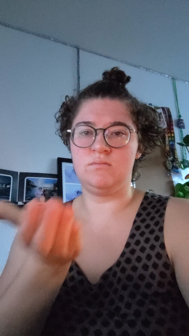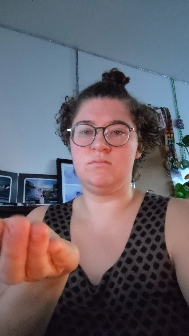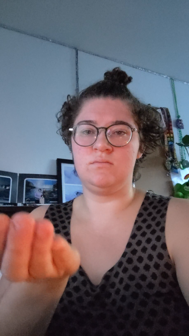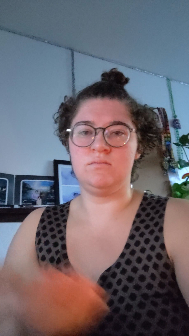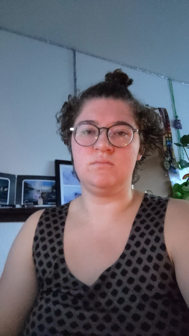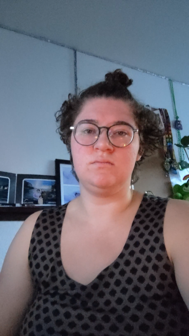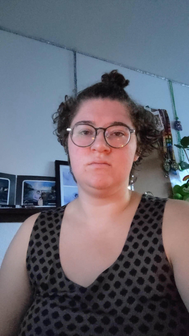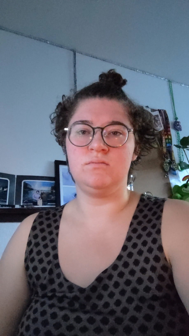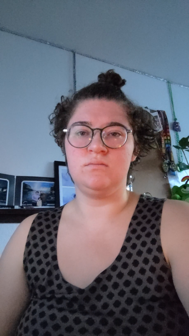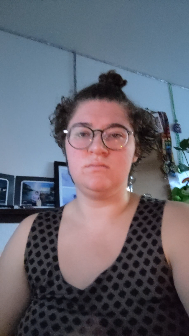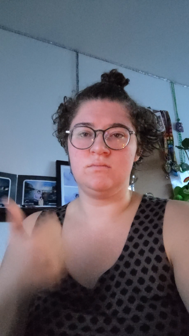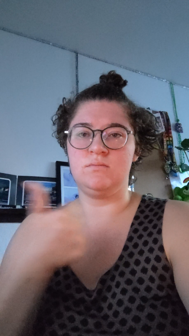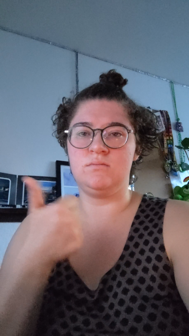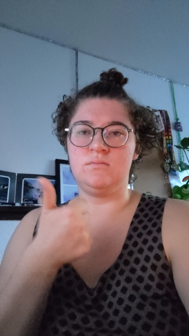game